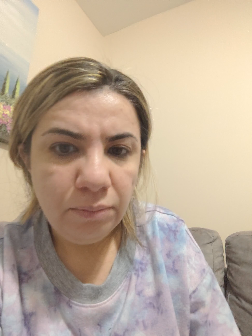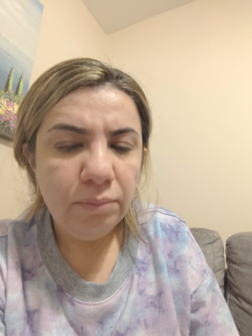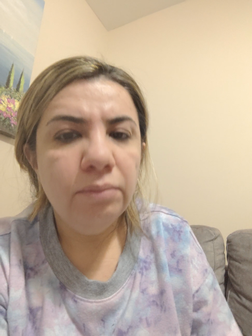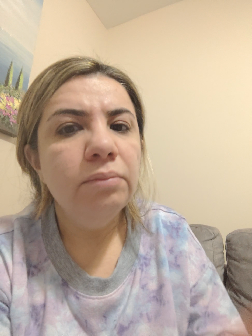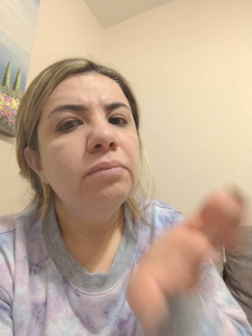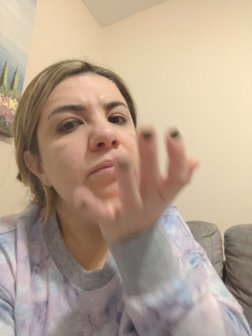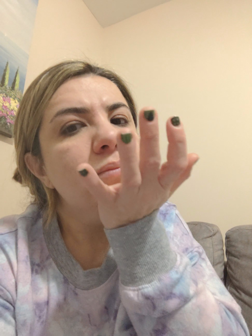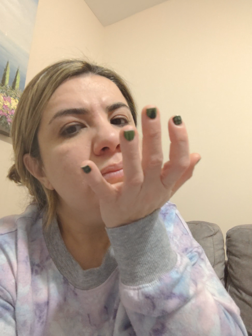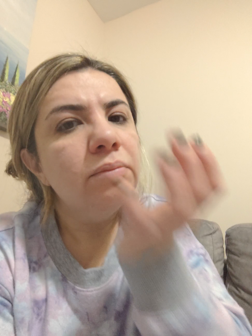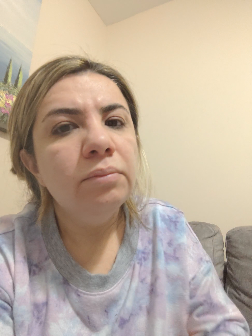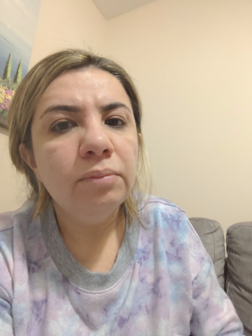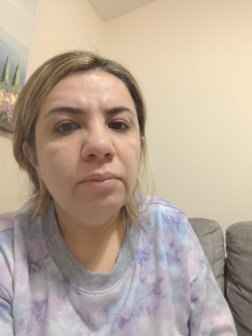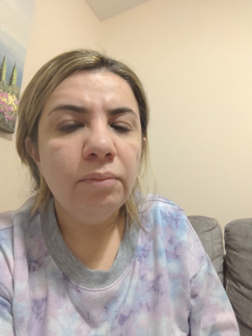grass